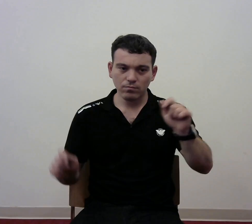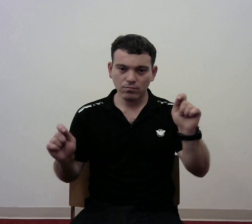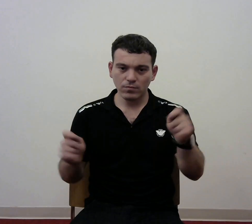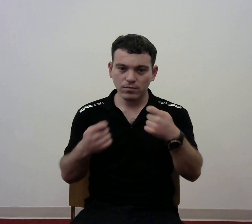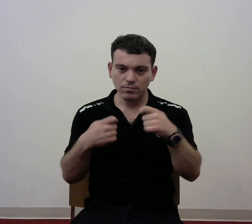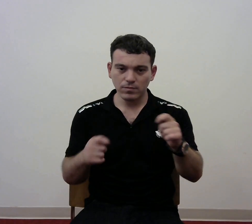toya